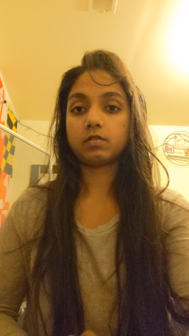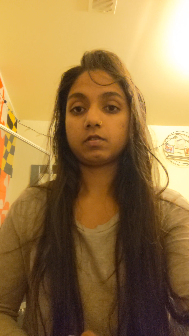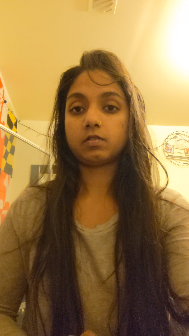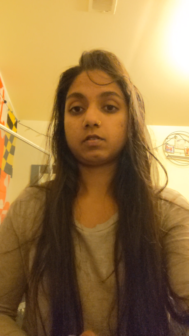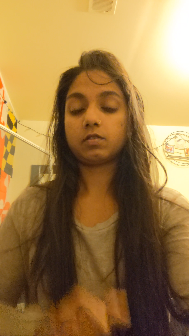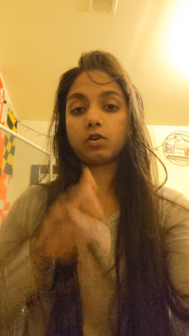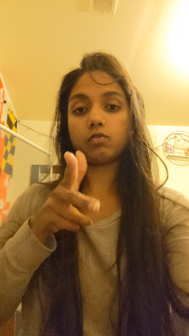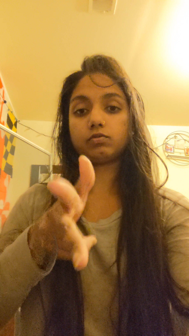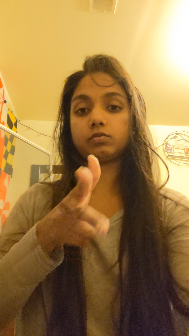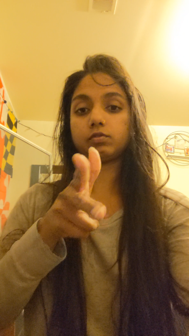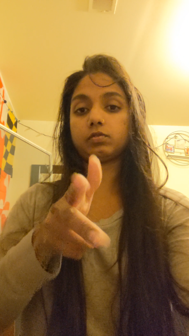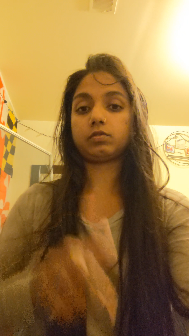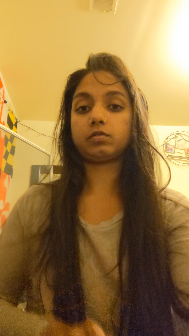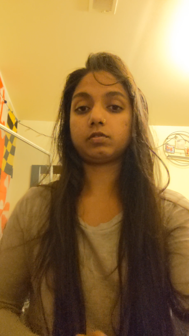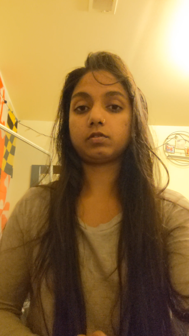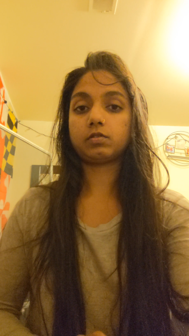garage